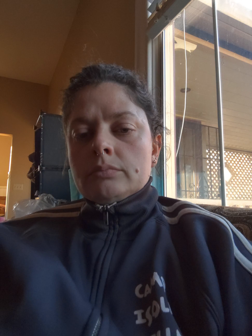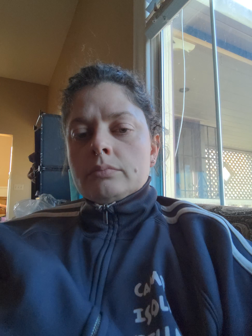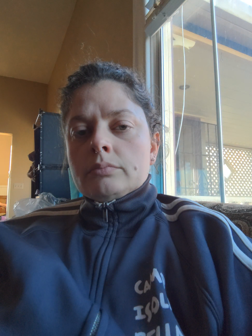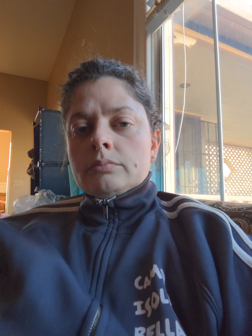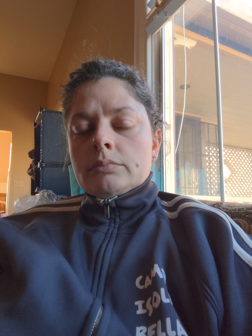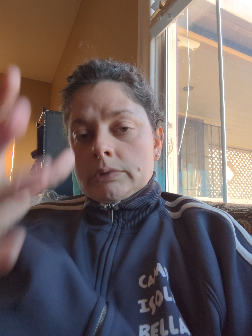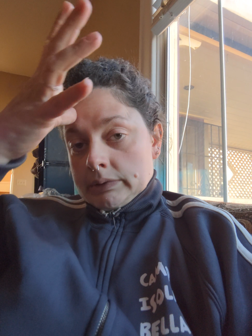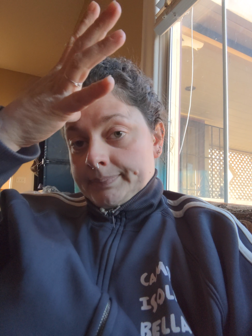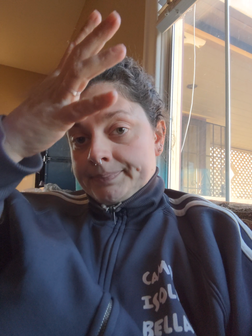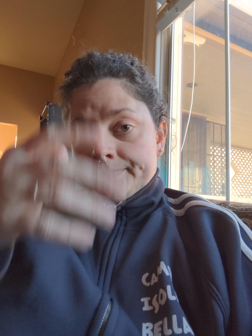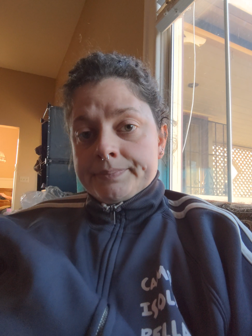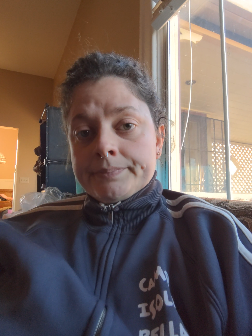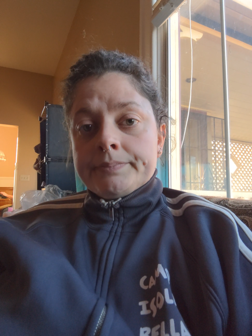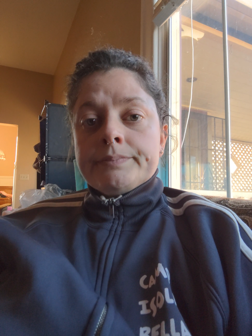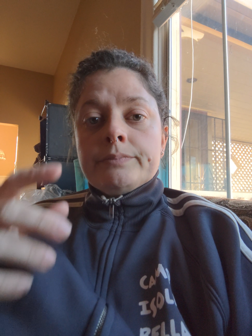dad